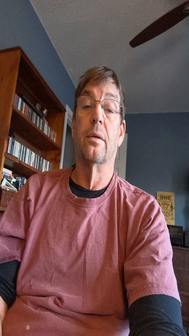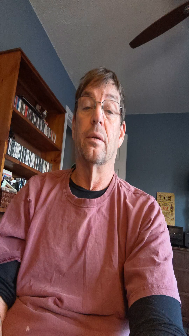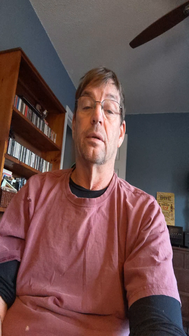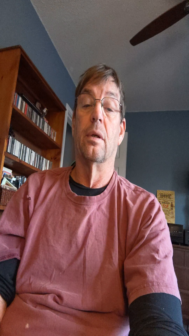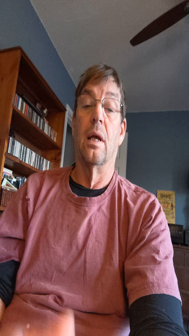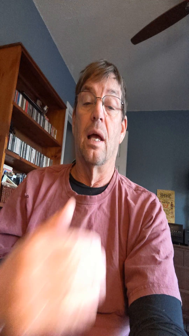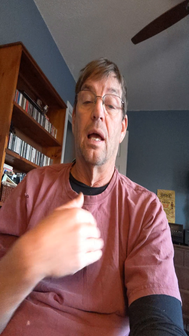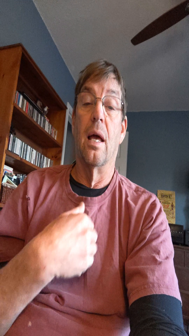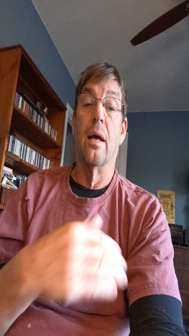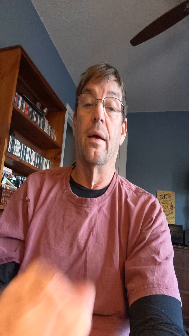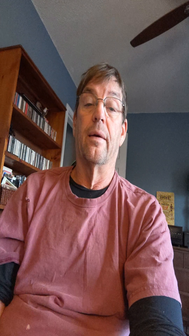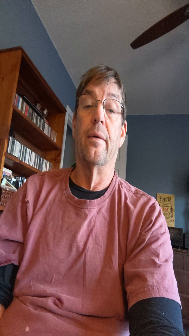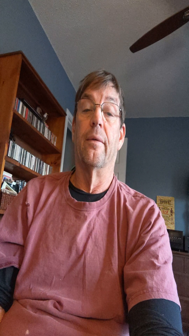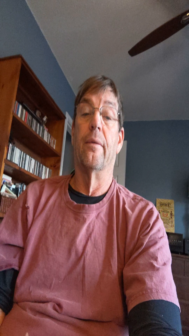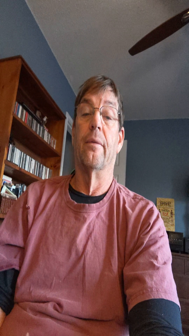have